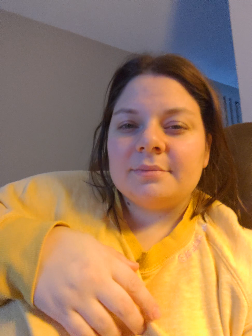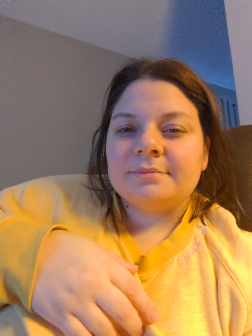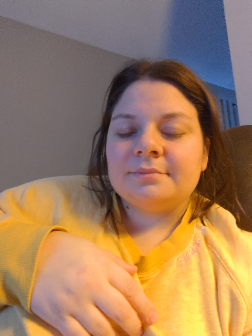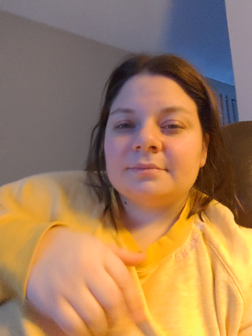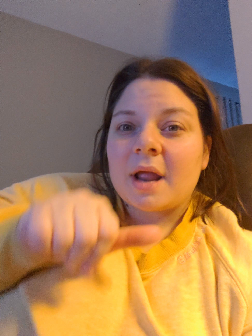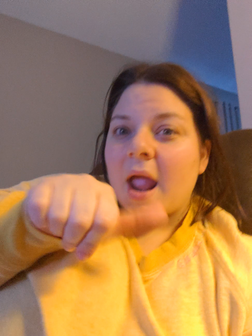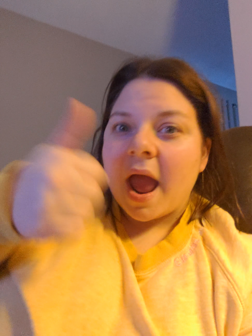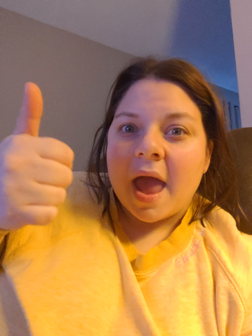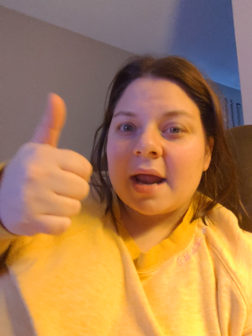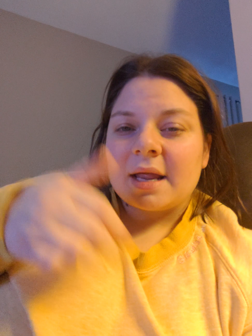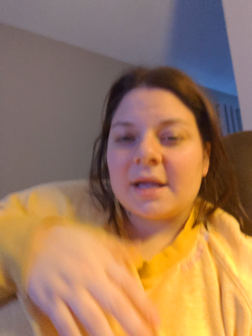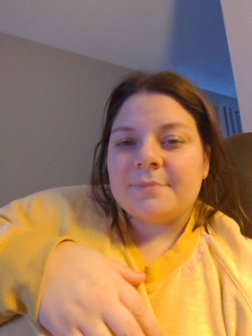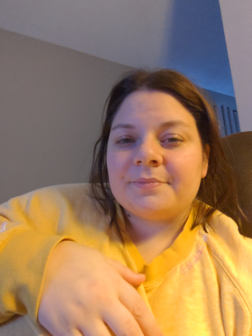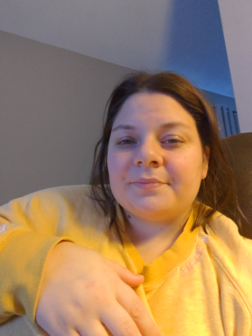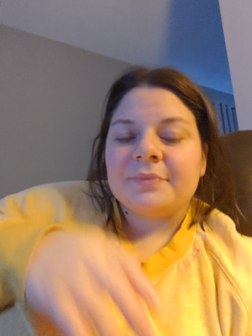any